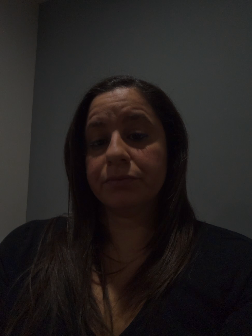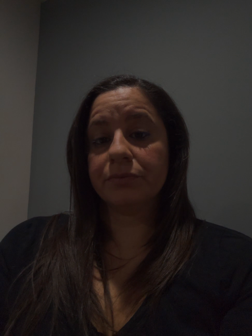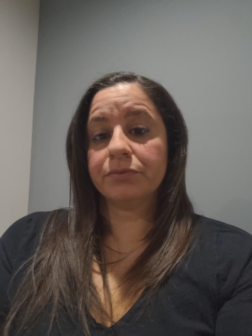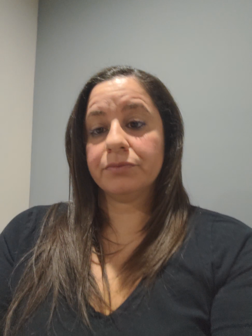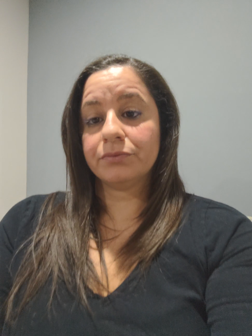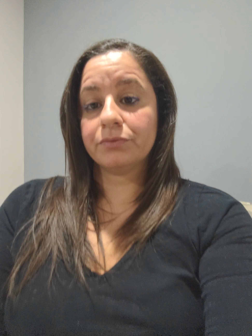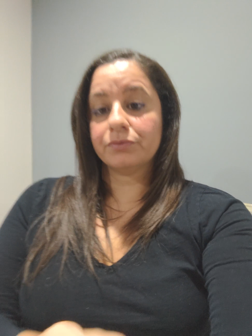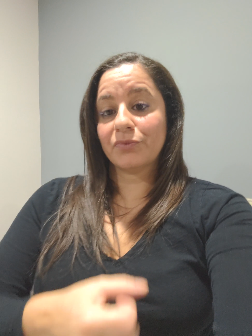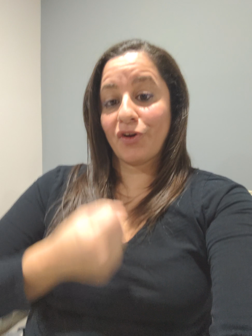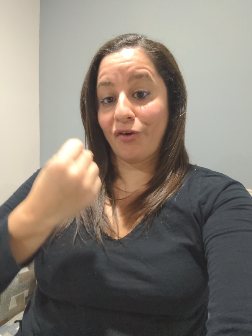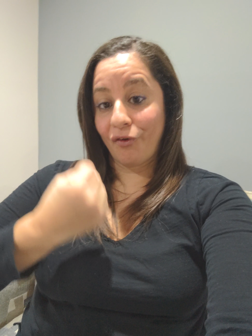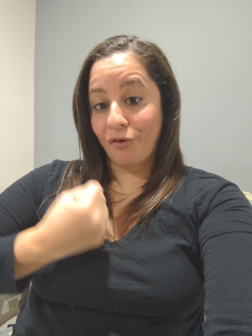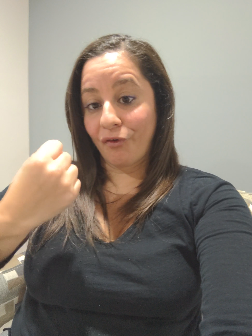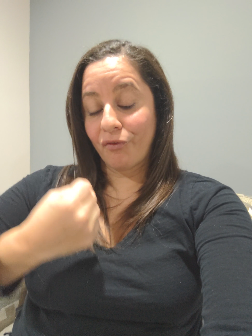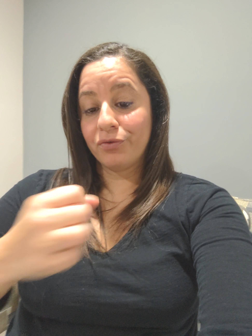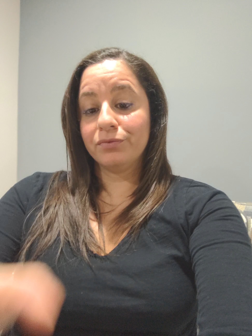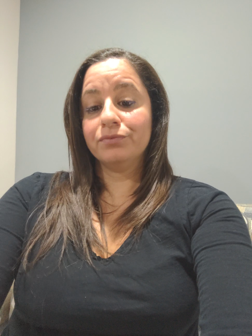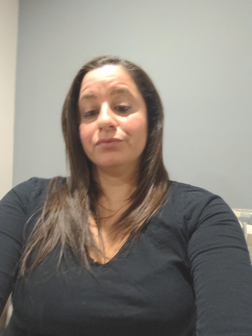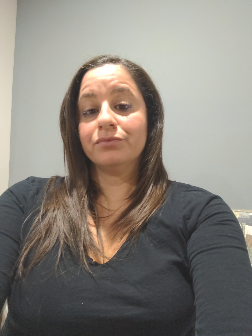car